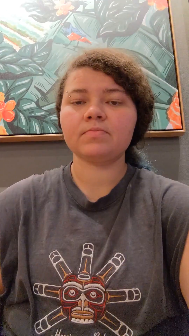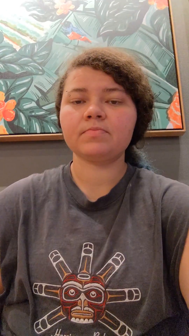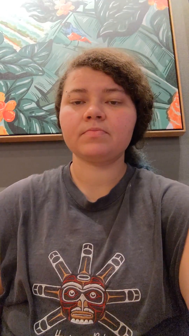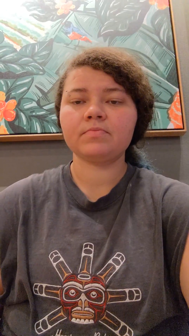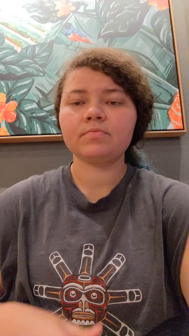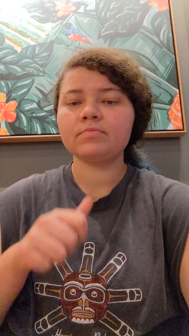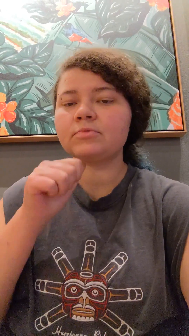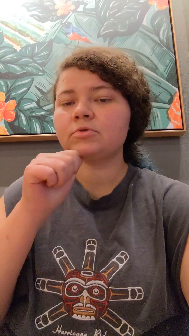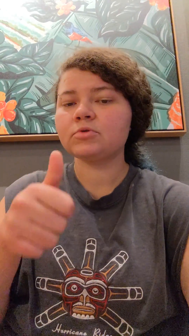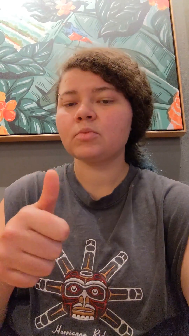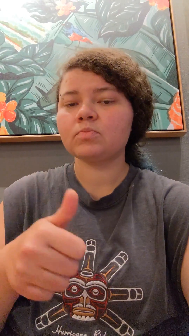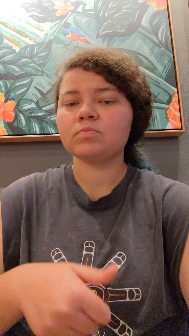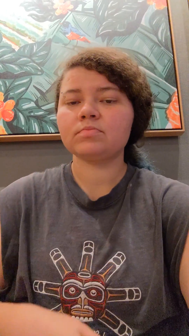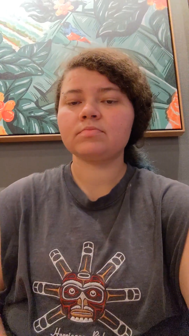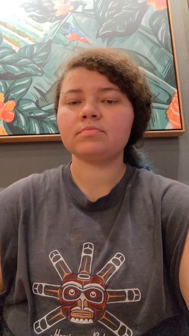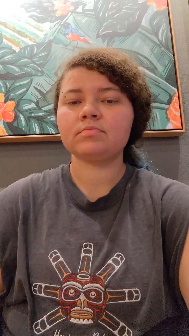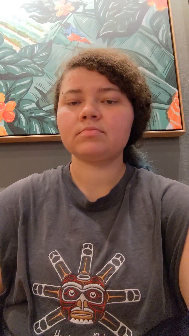don't